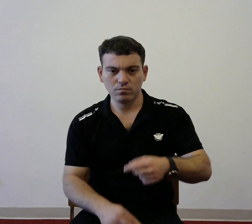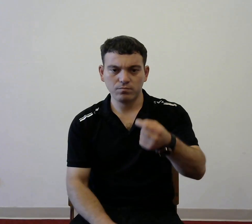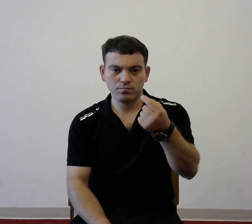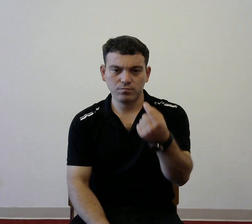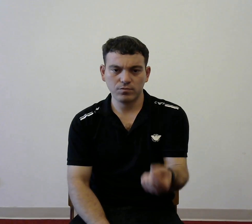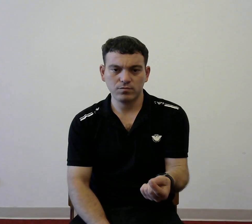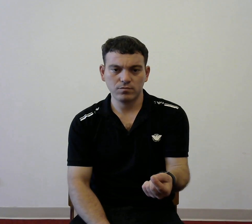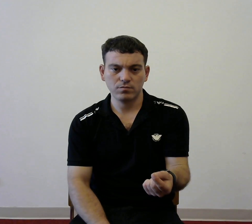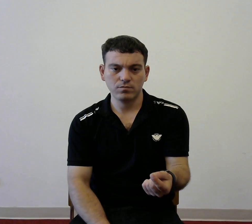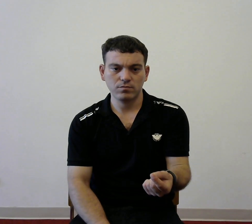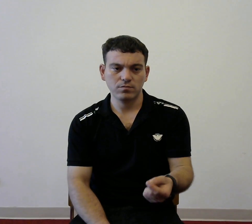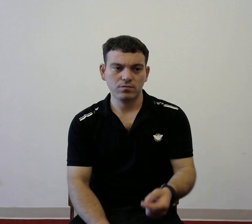ucuzdur